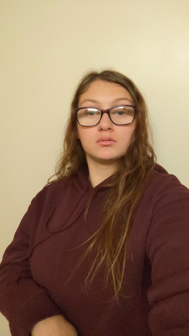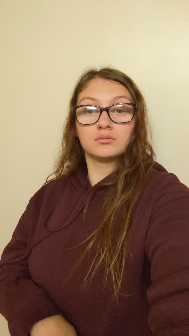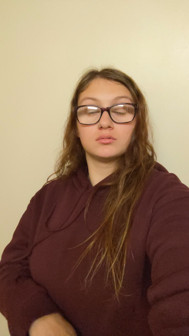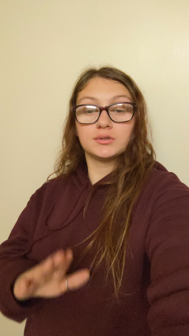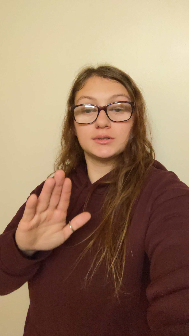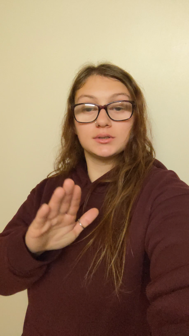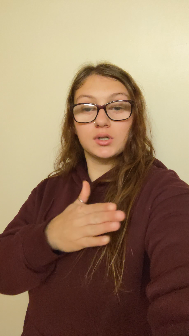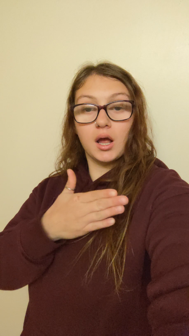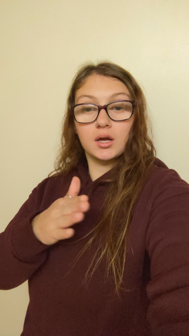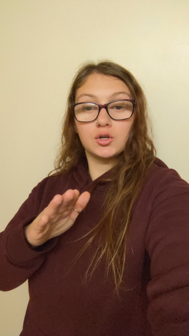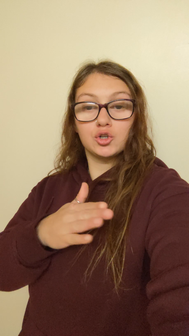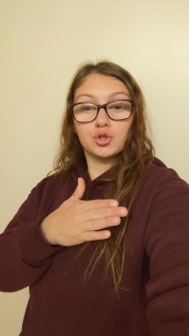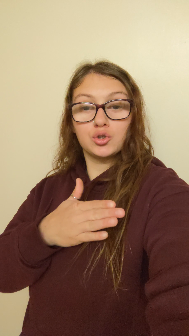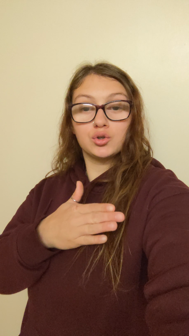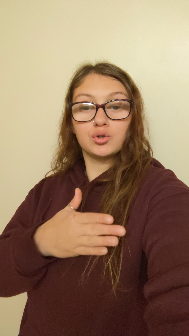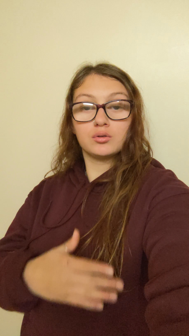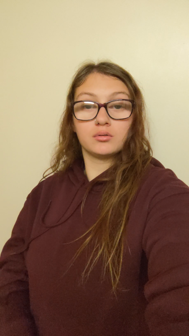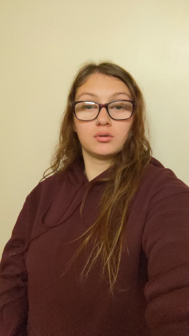share